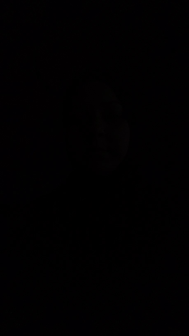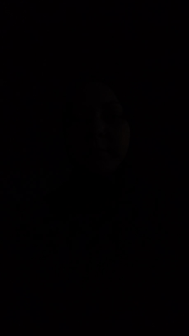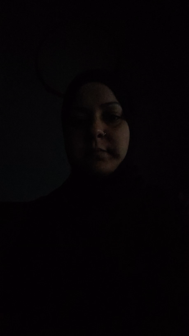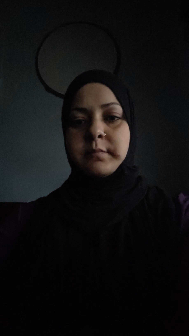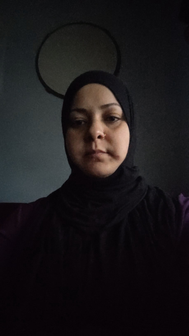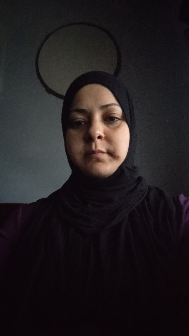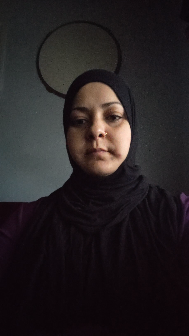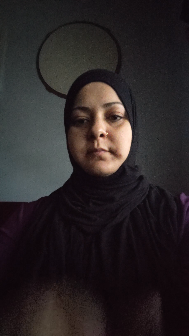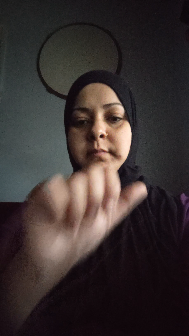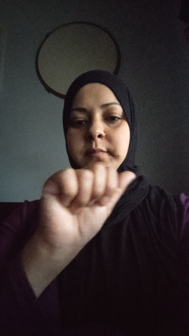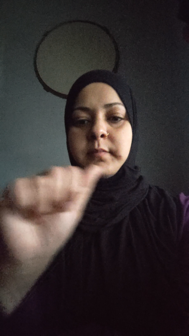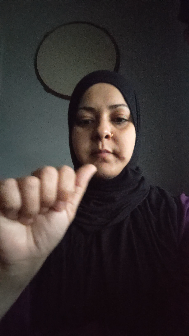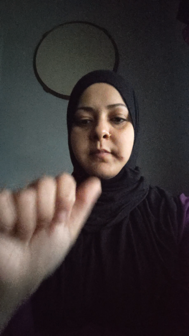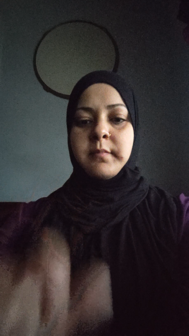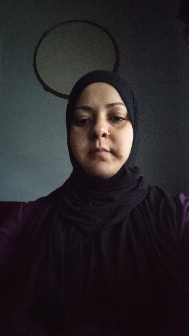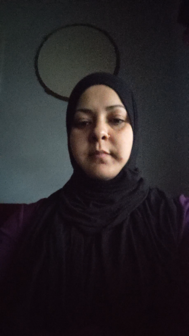a